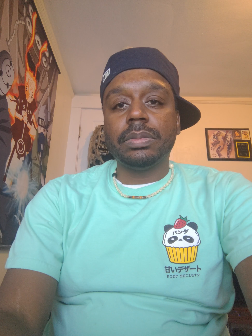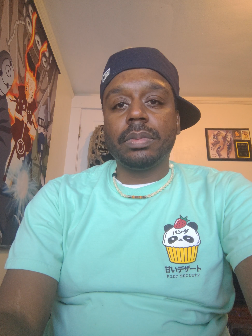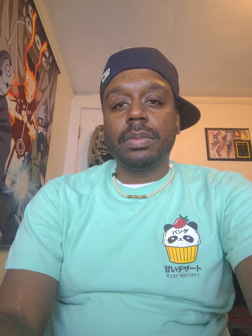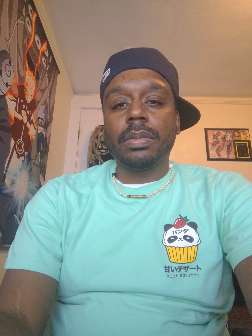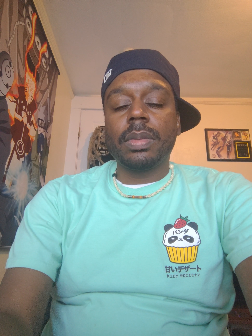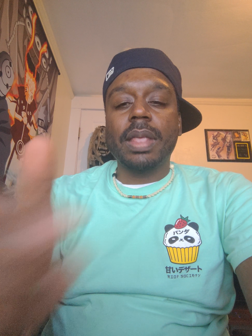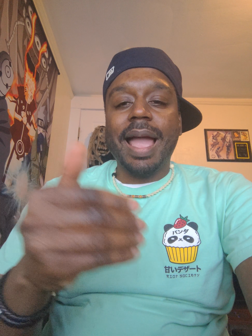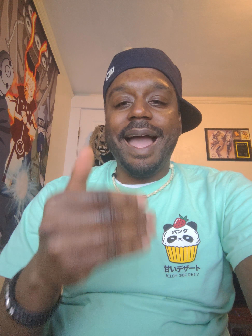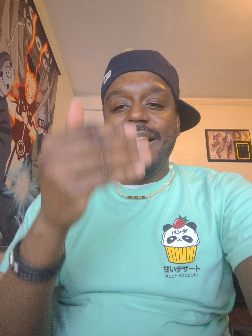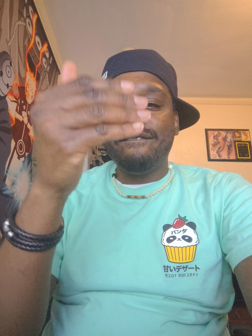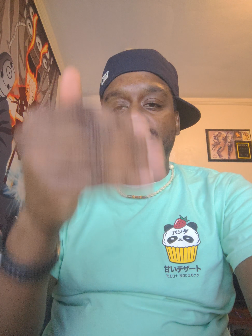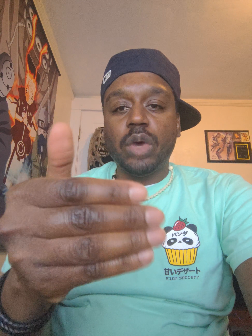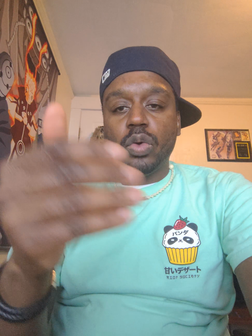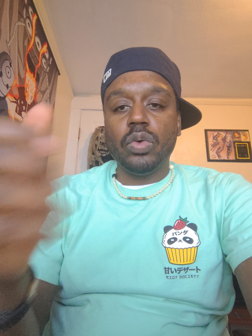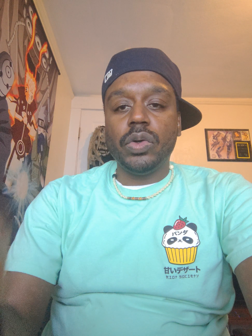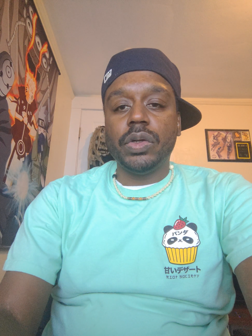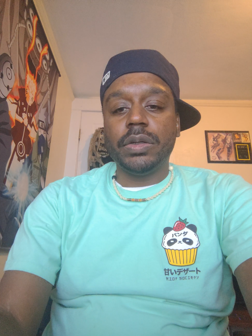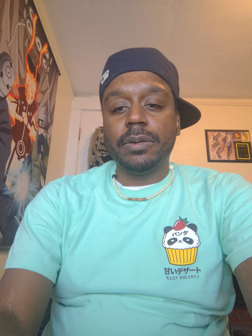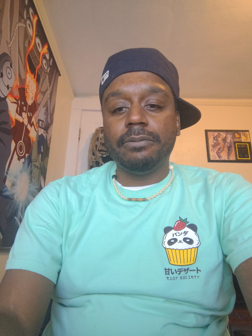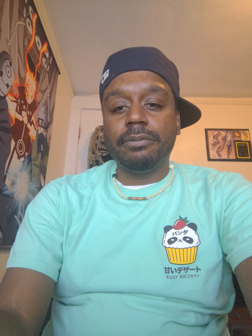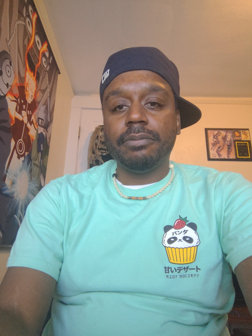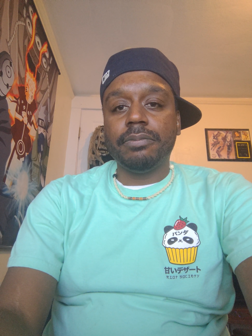after